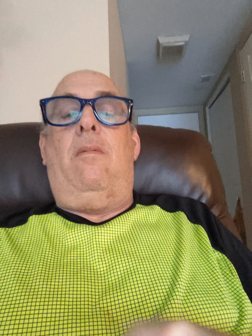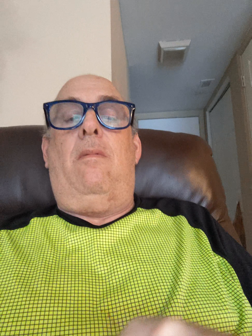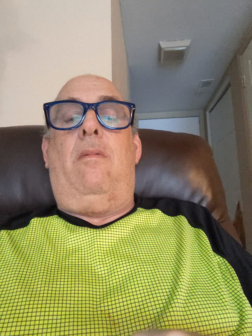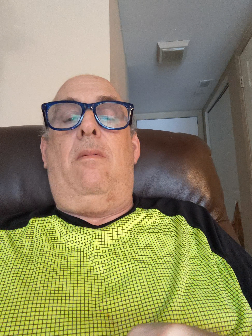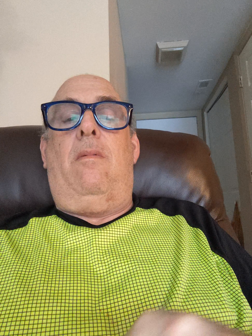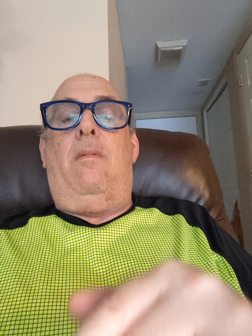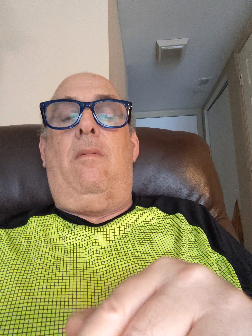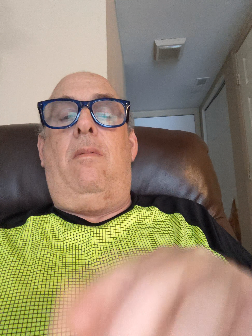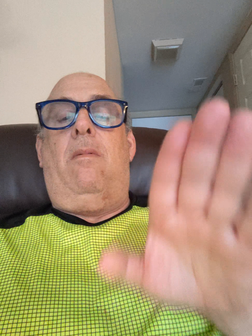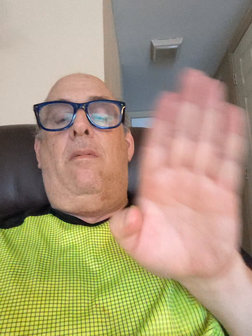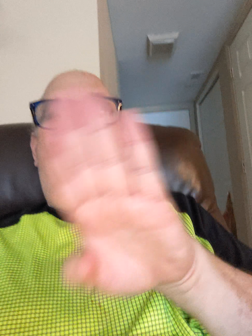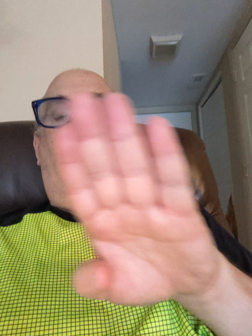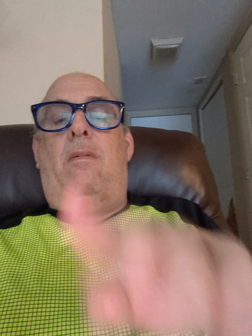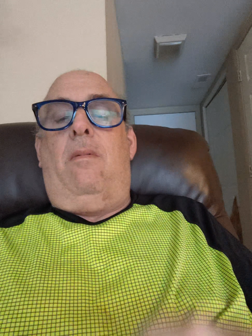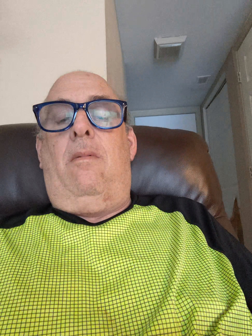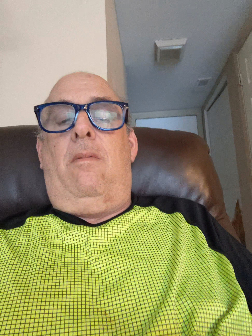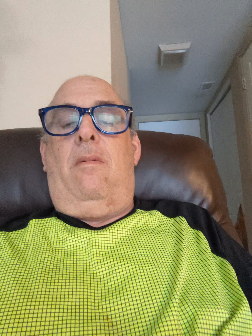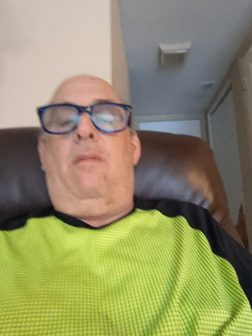close